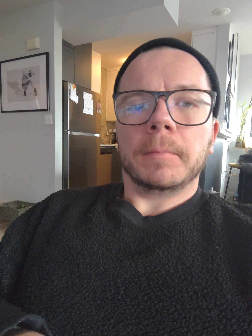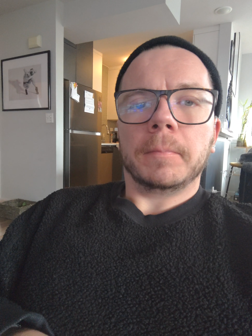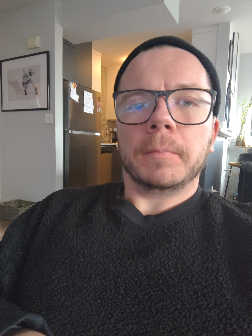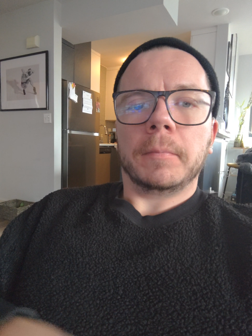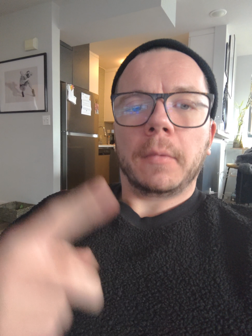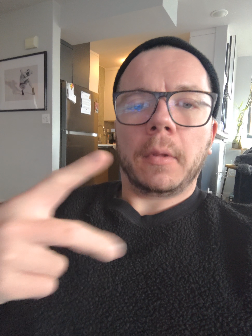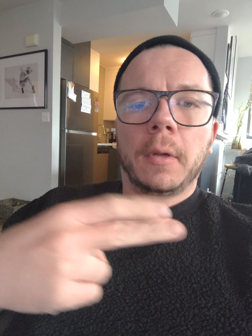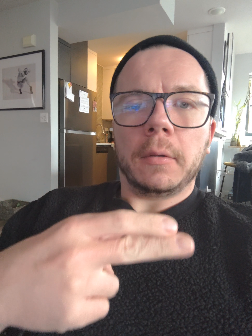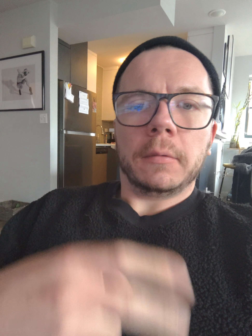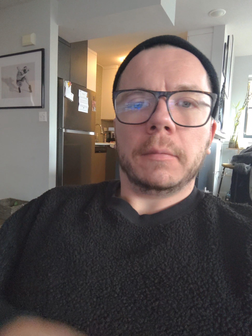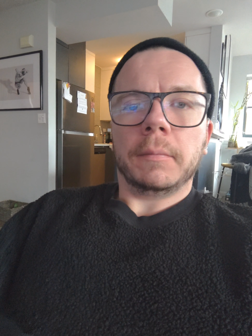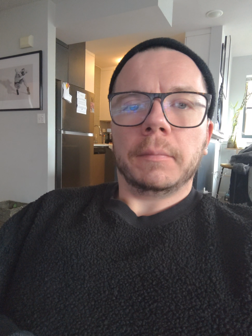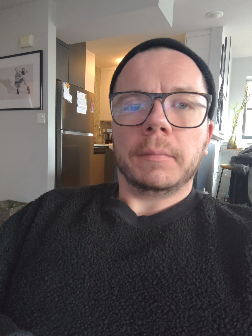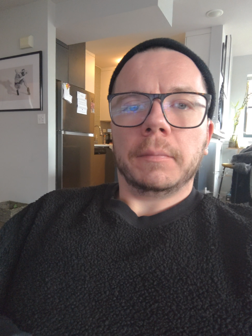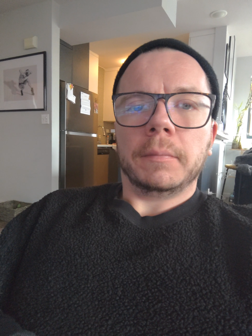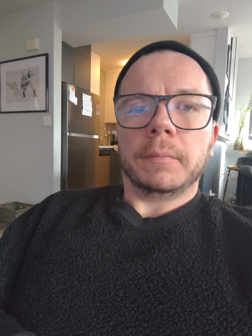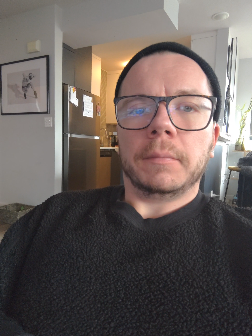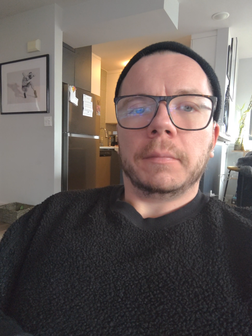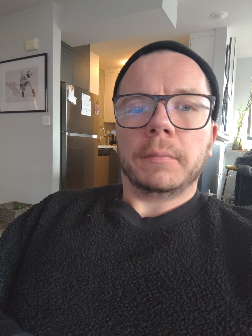cut